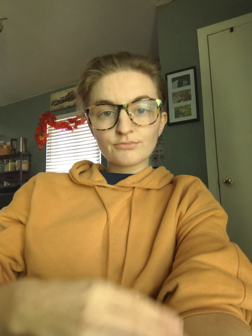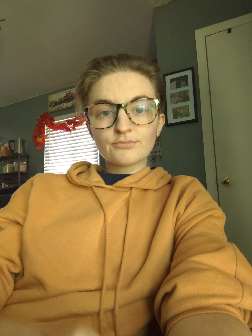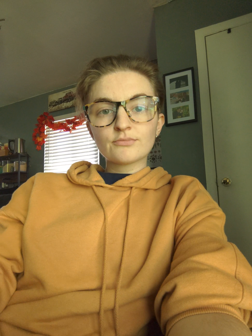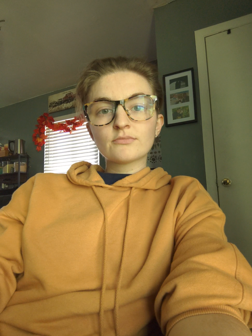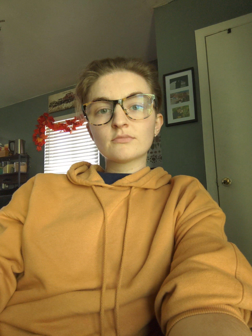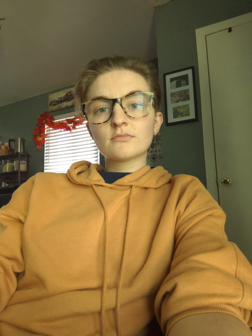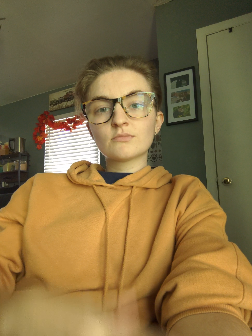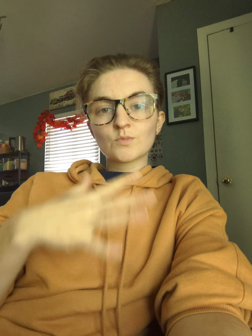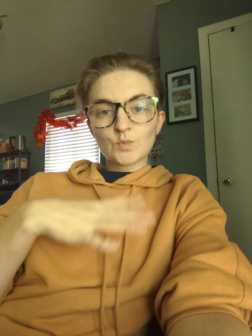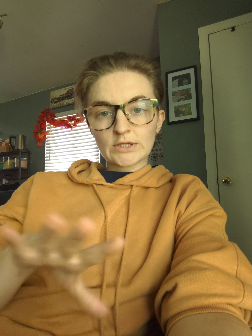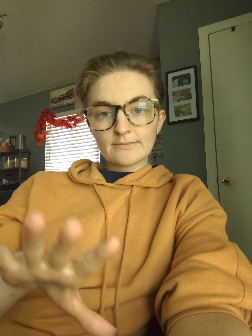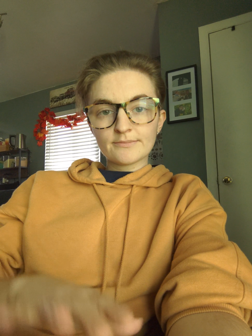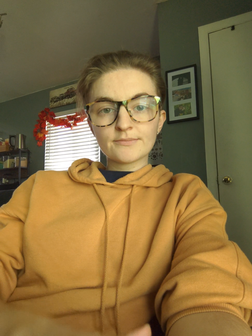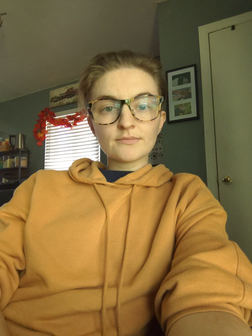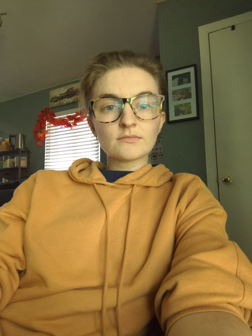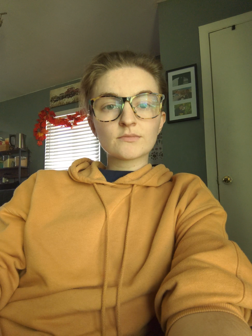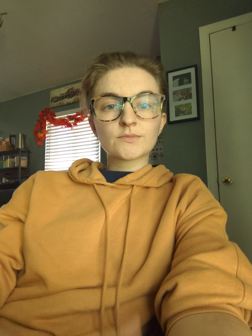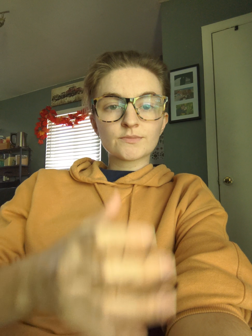dress